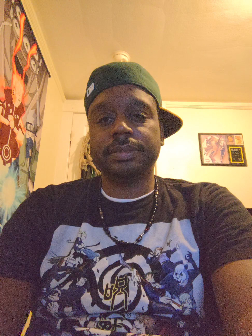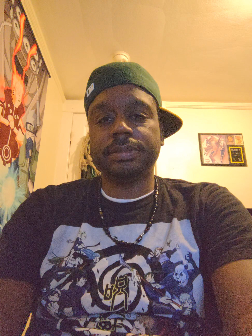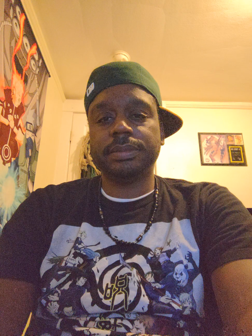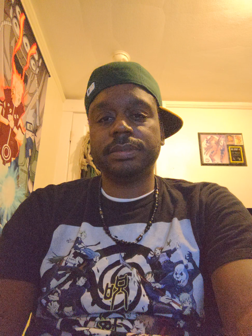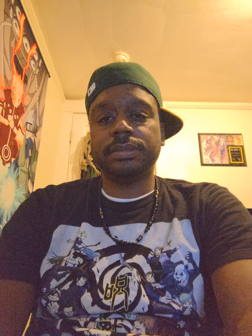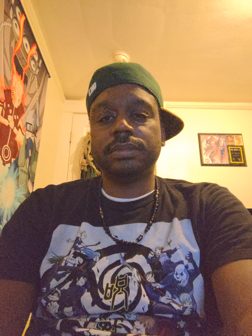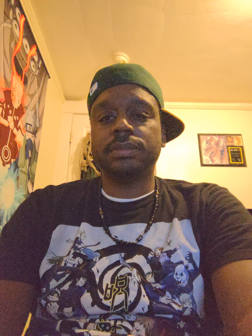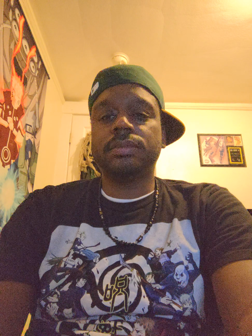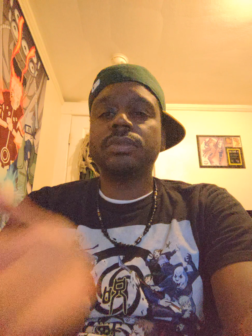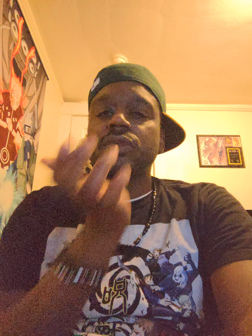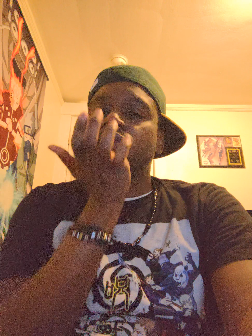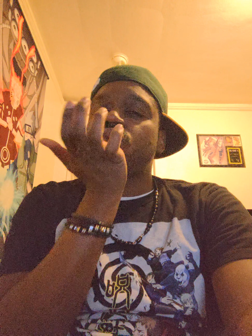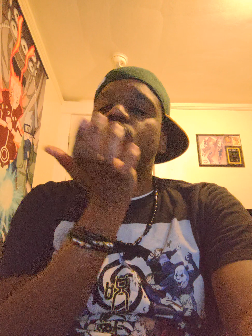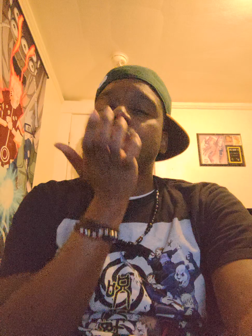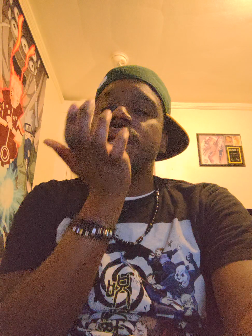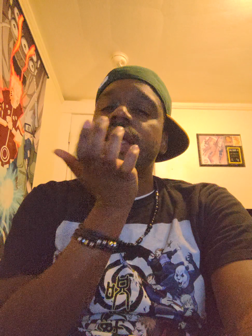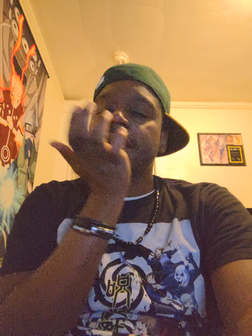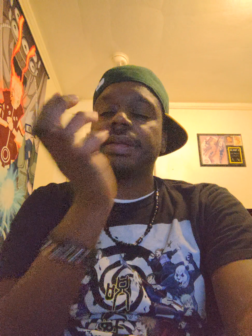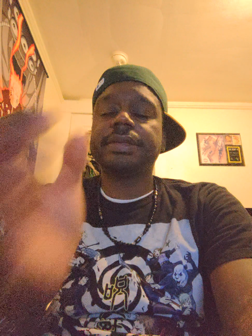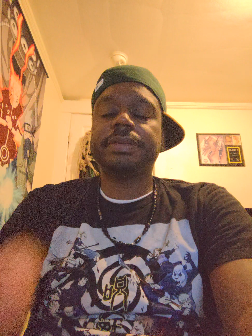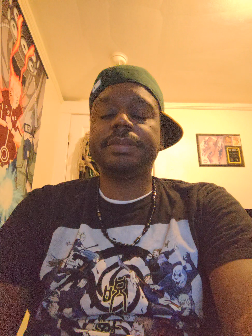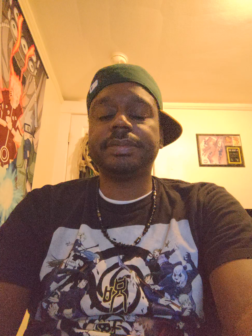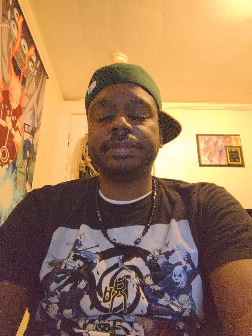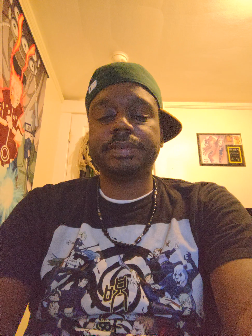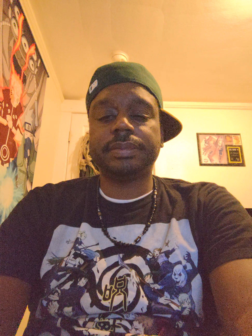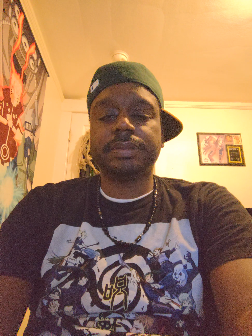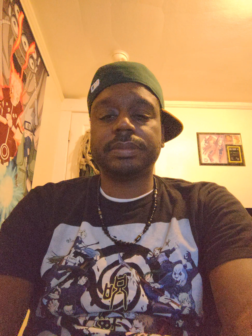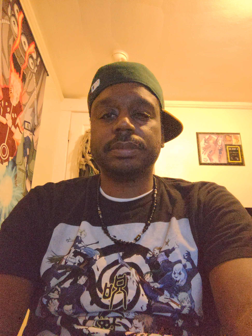grass